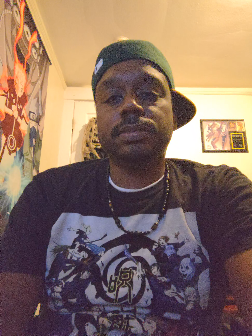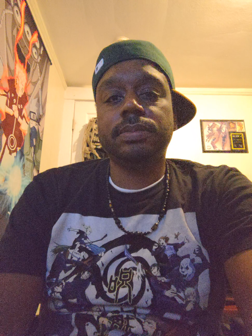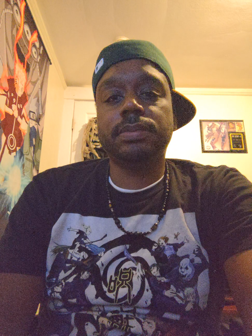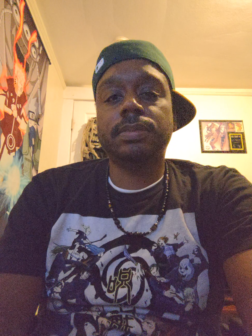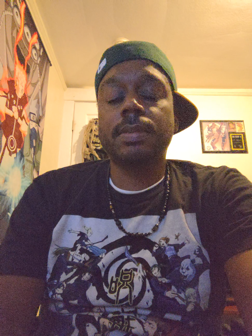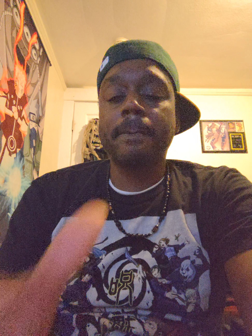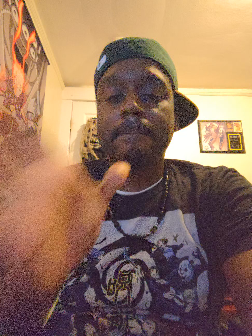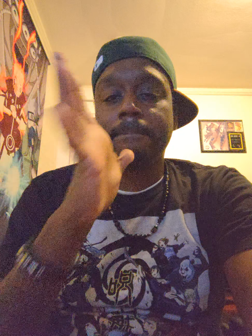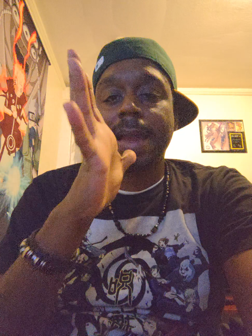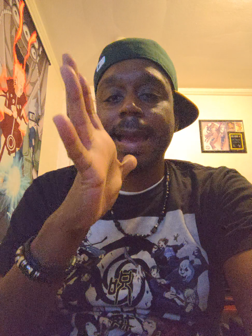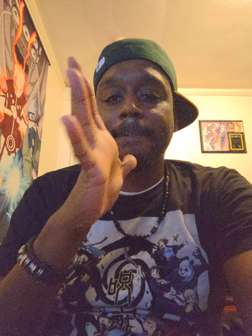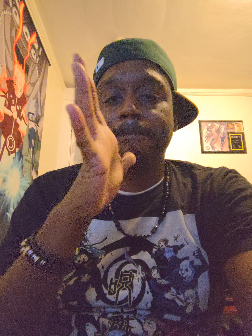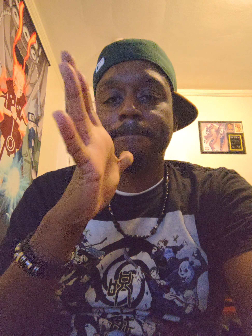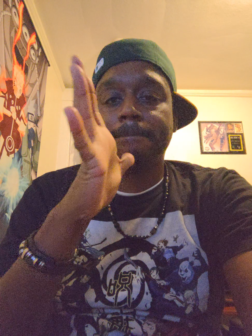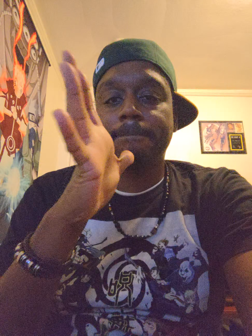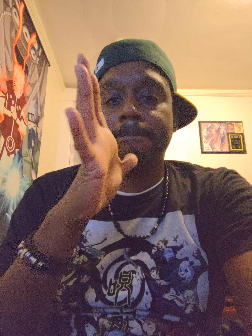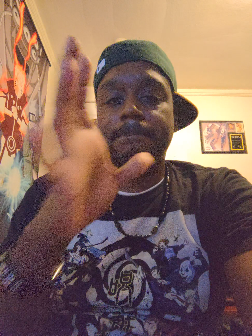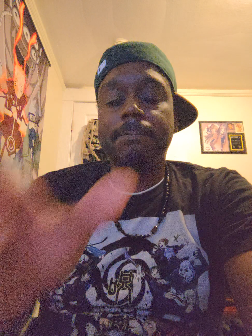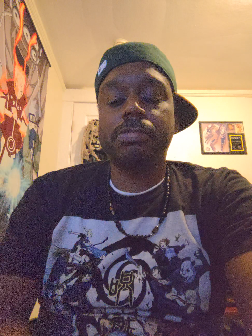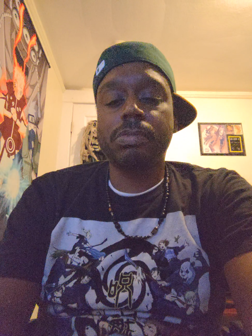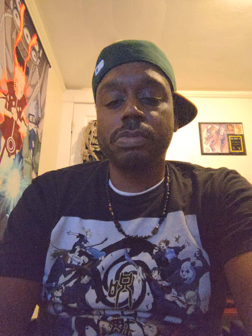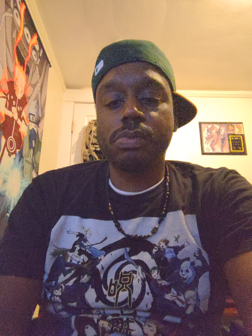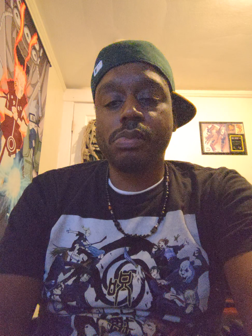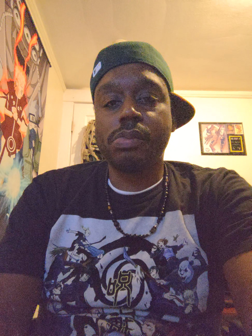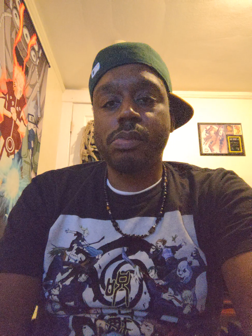mom